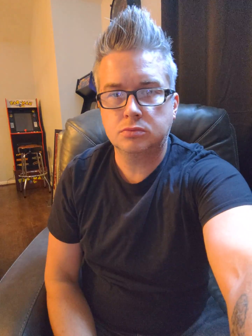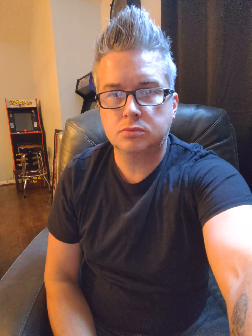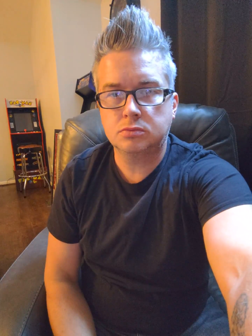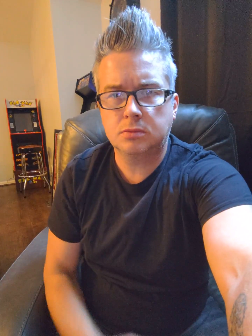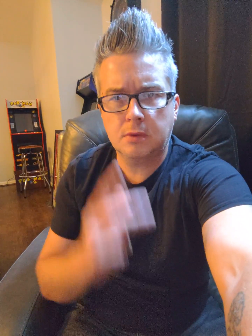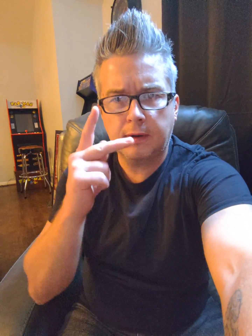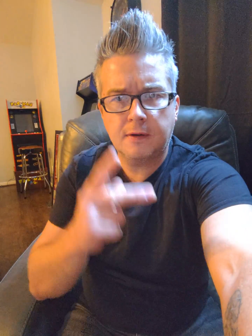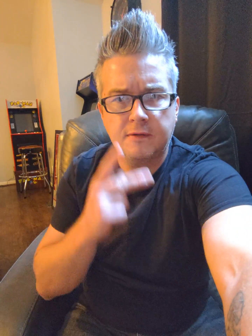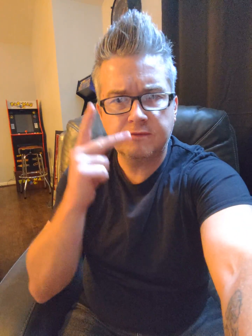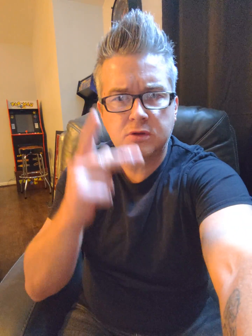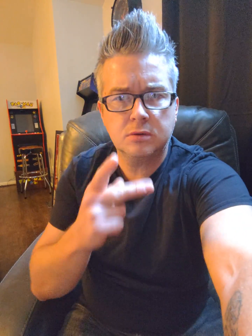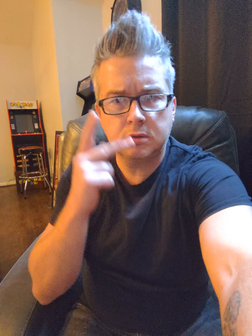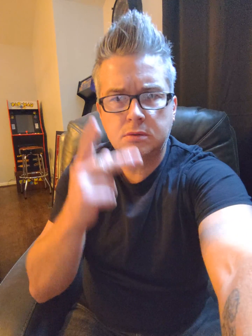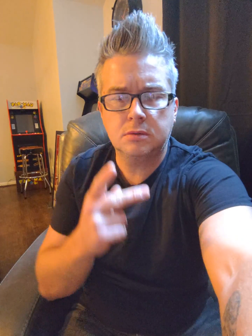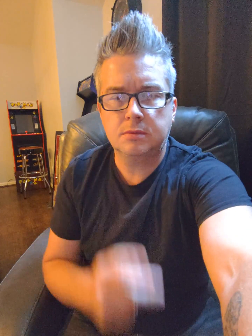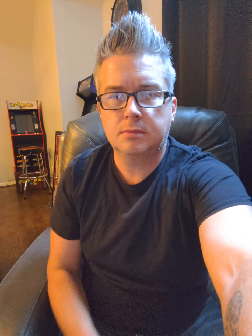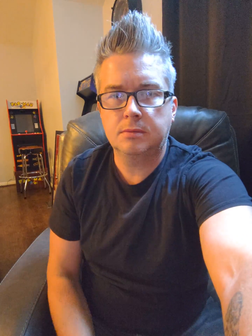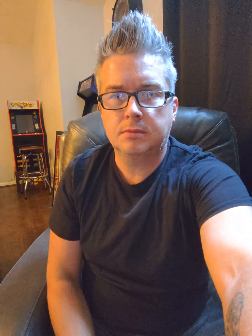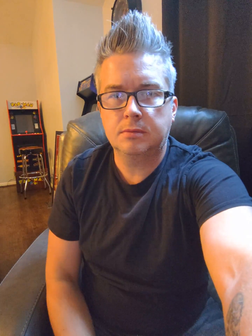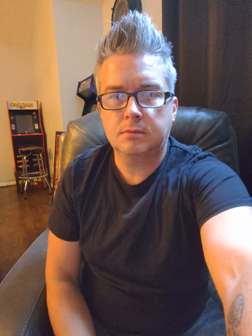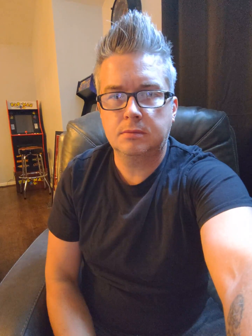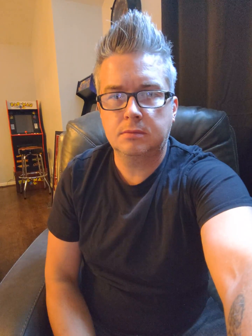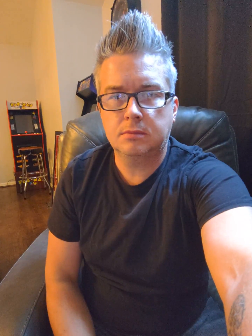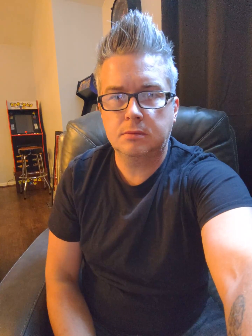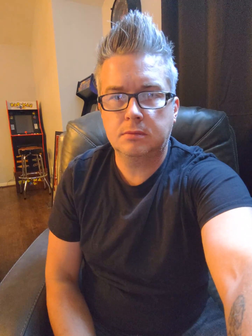careful